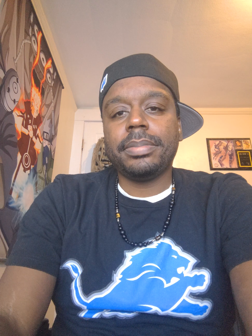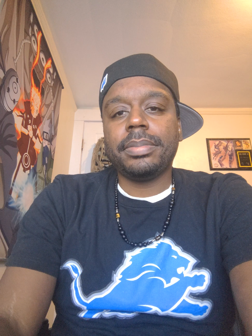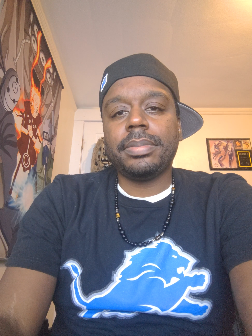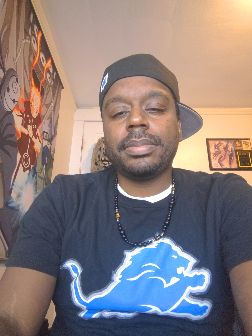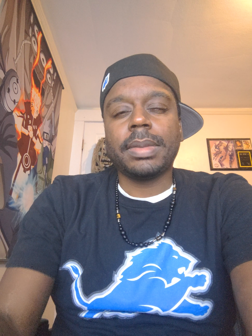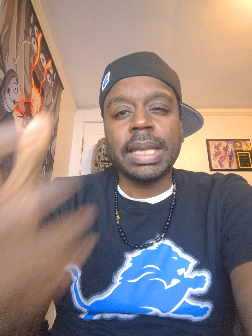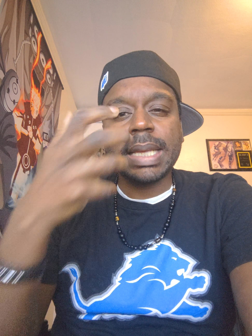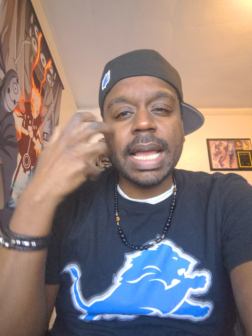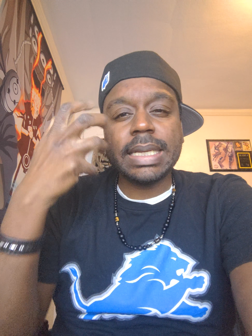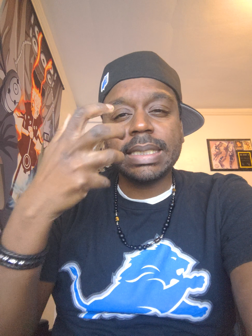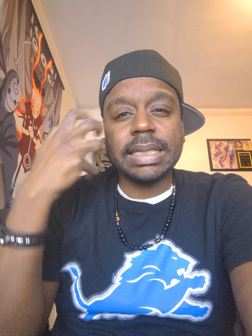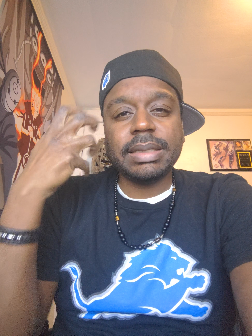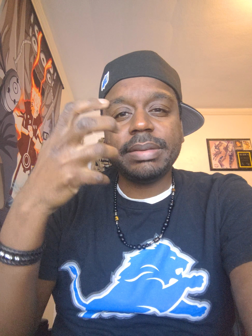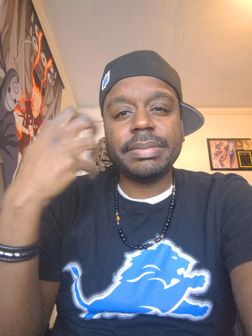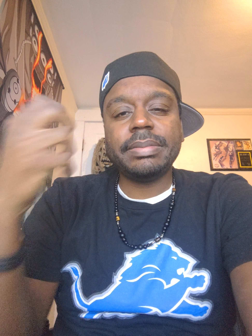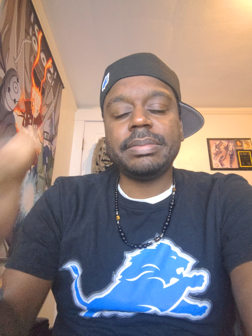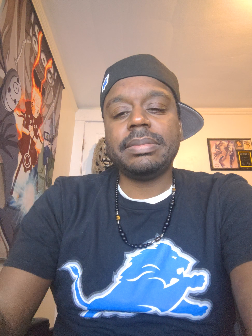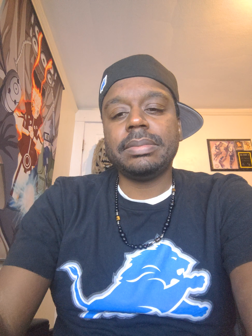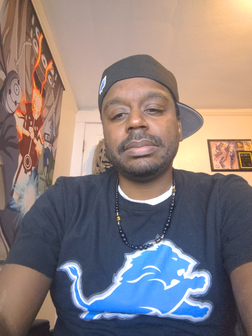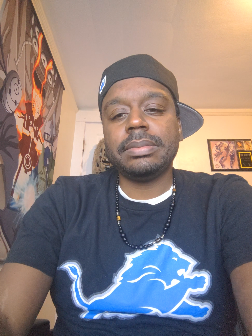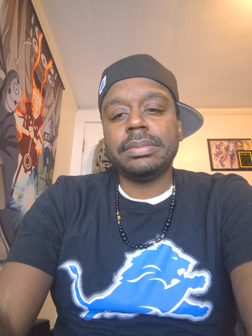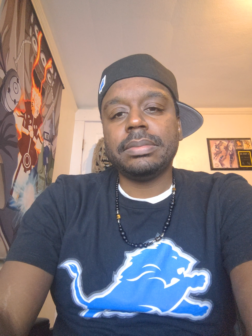tiger